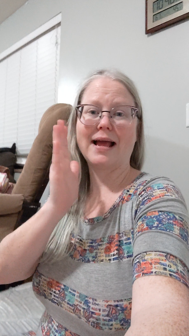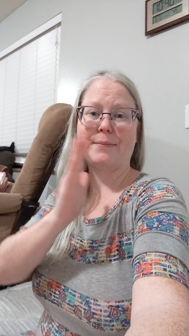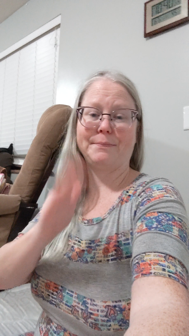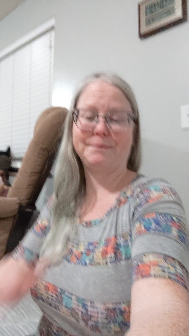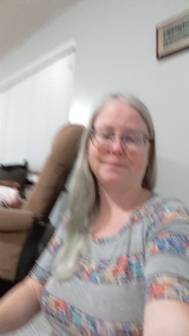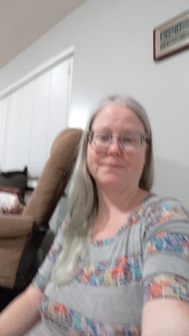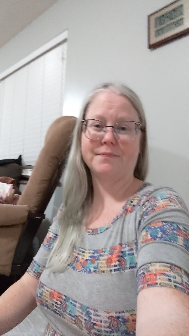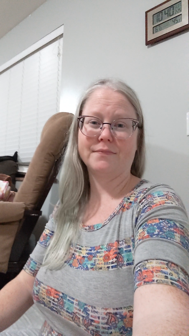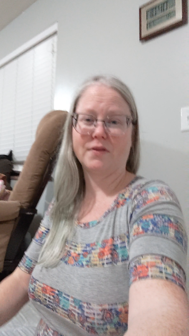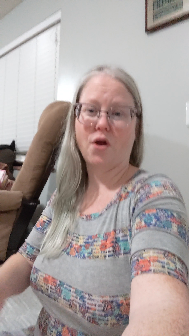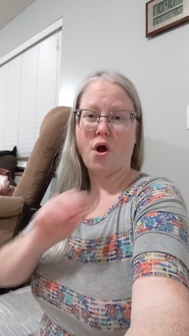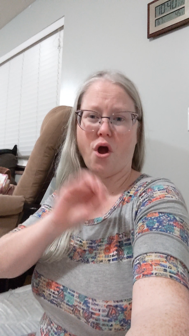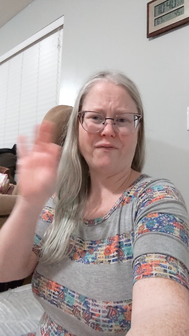off